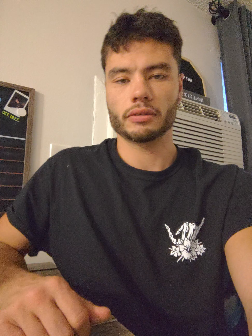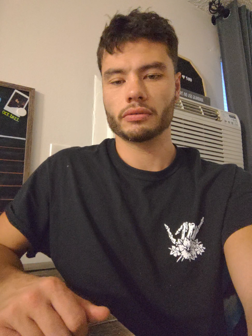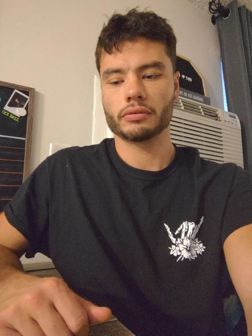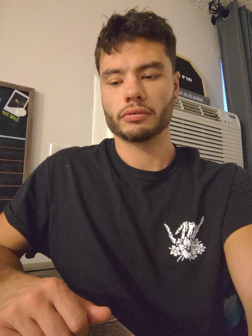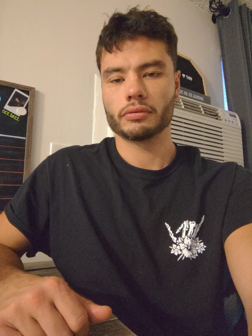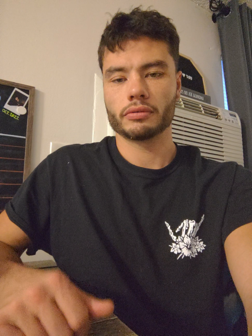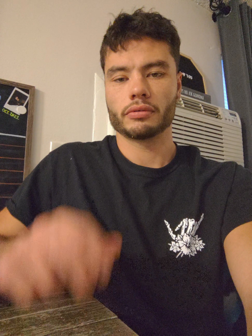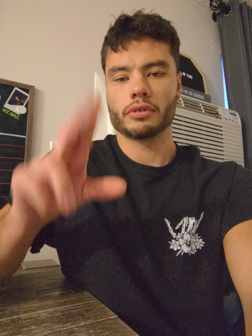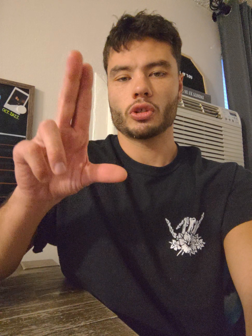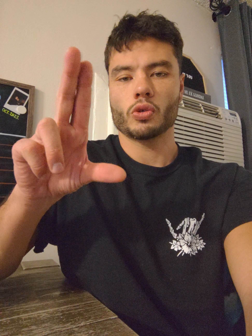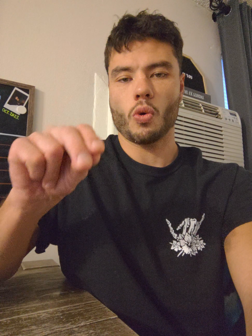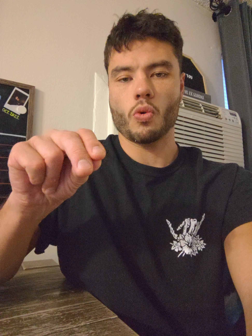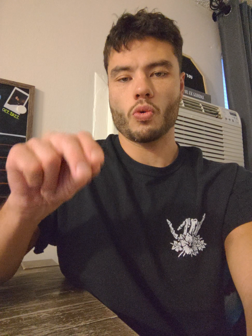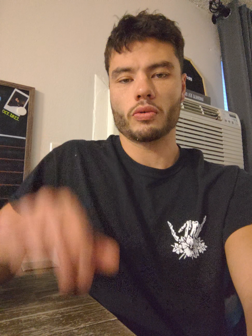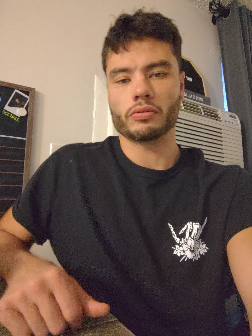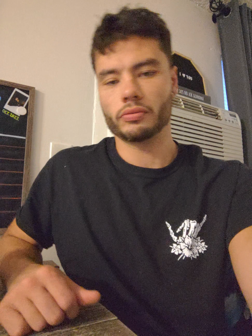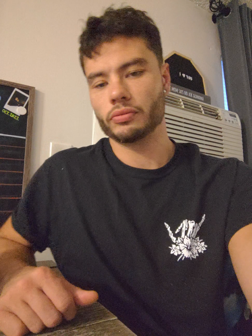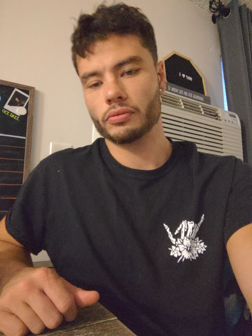no